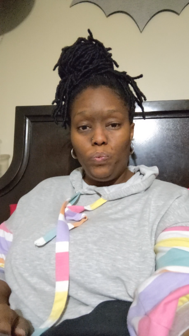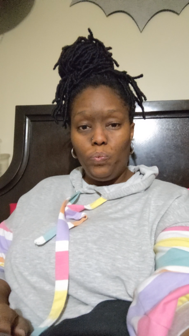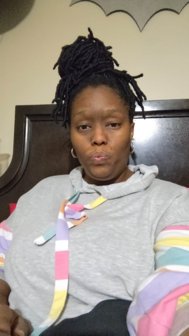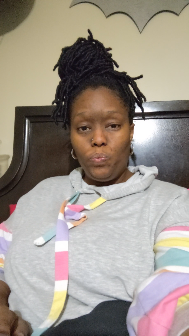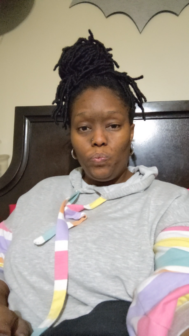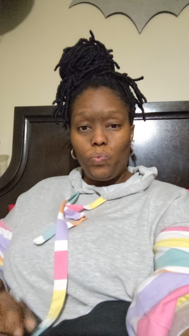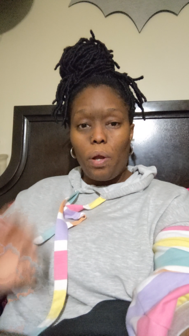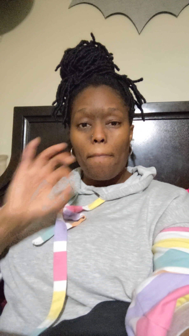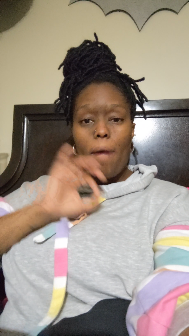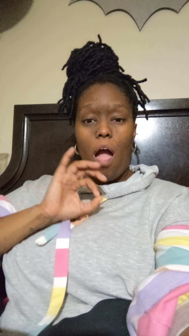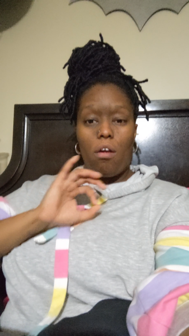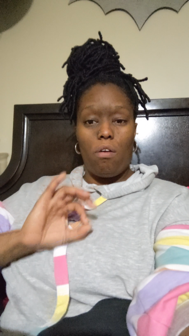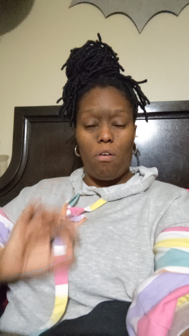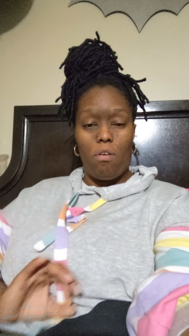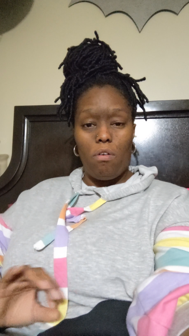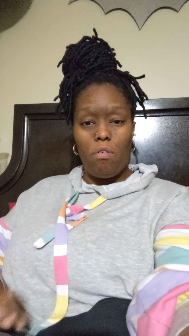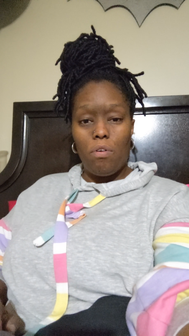button